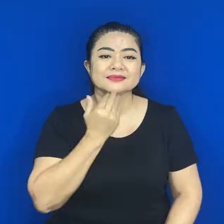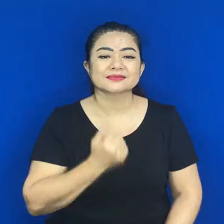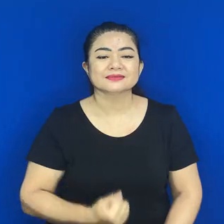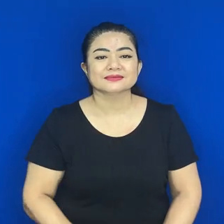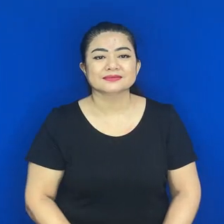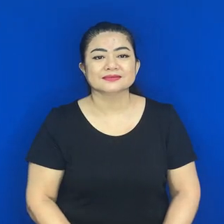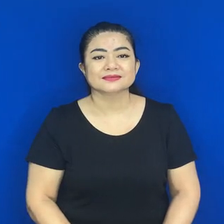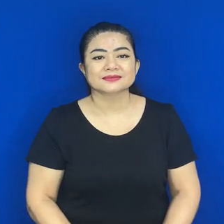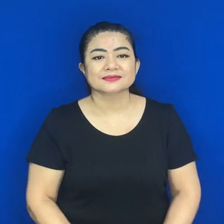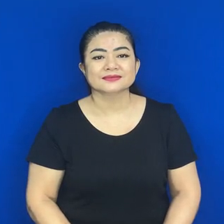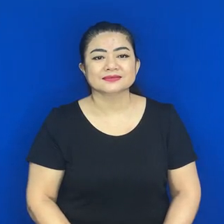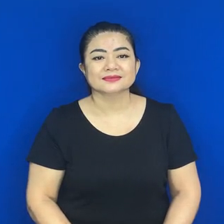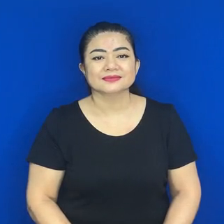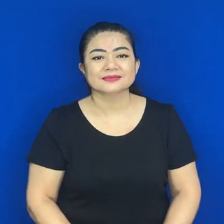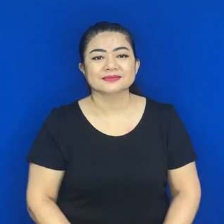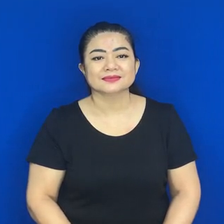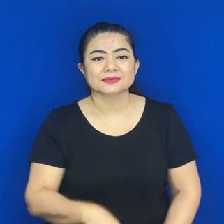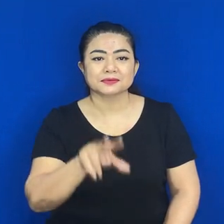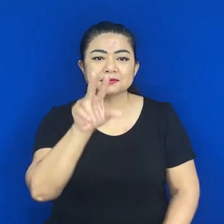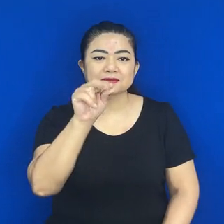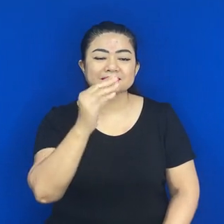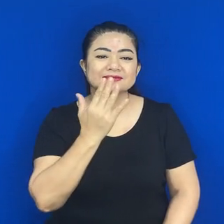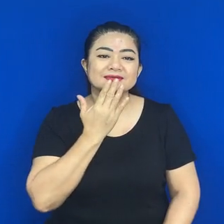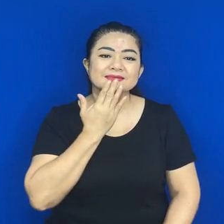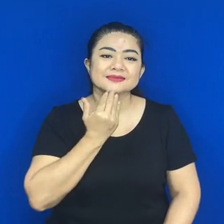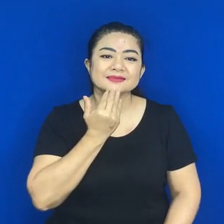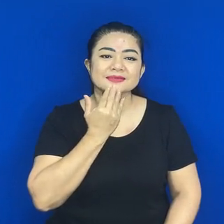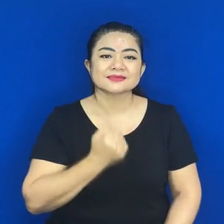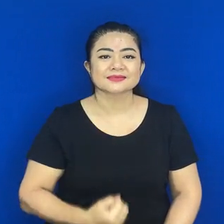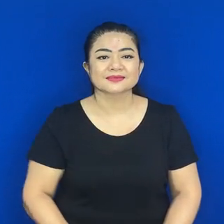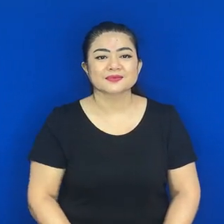no sugar